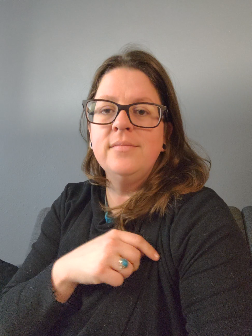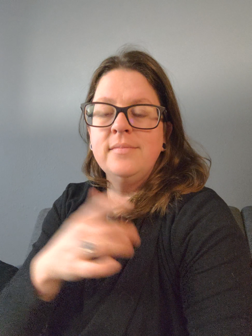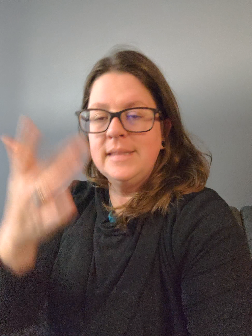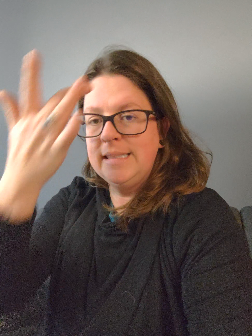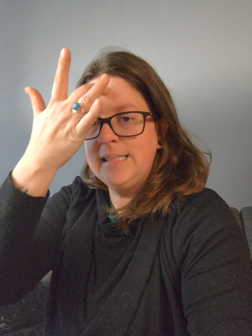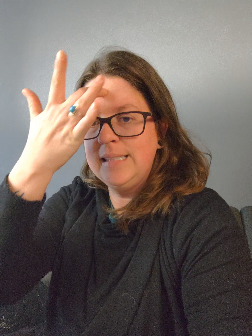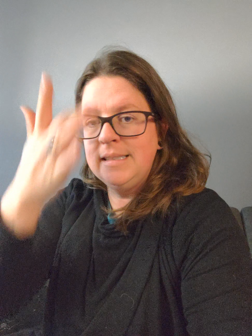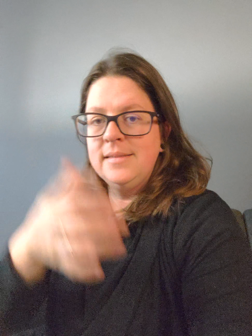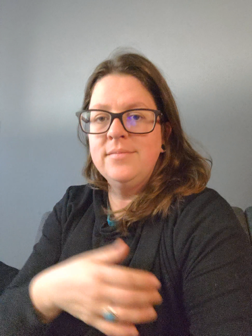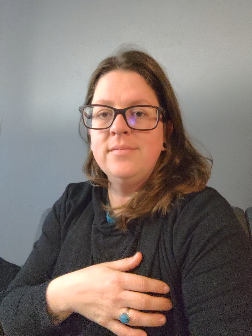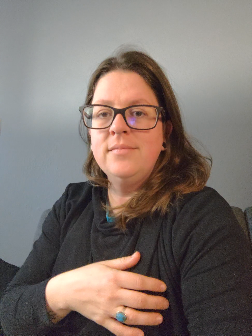sick